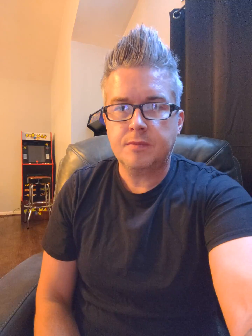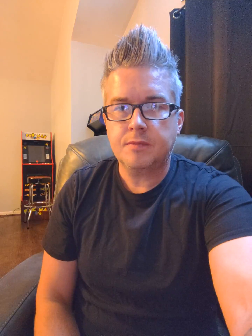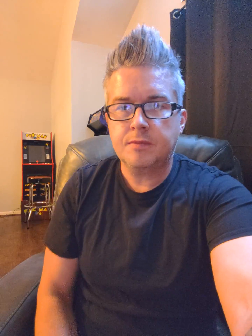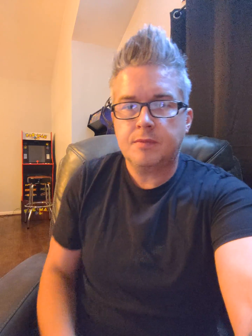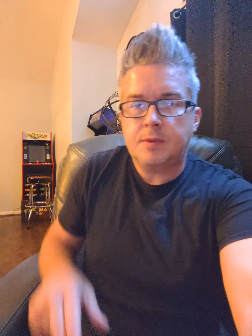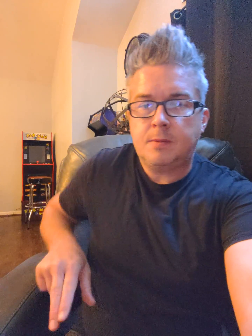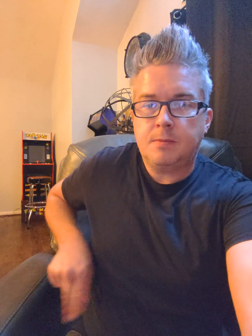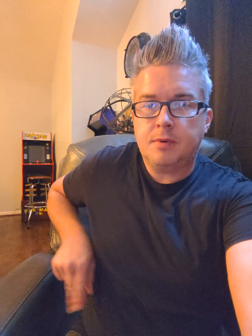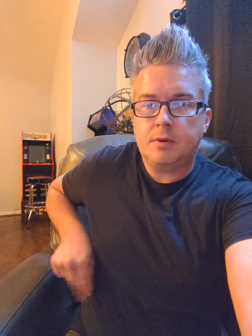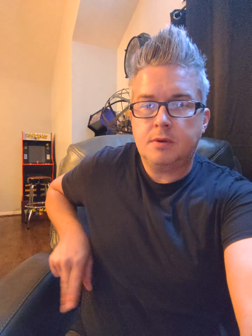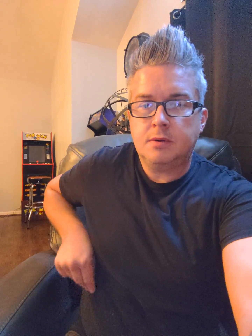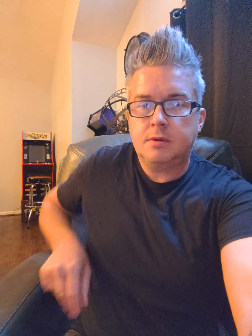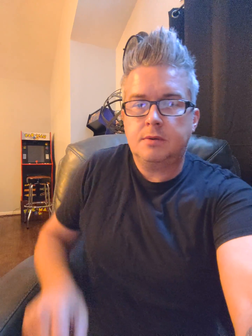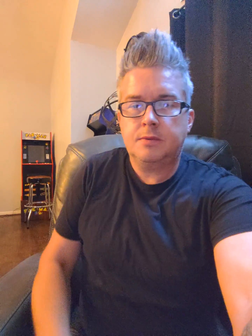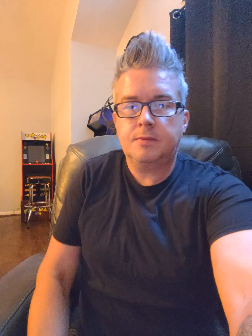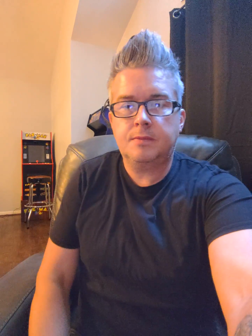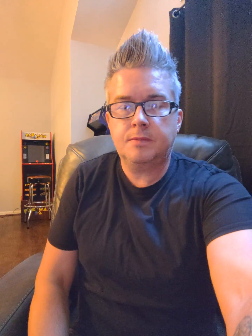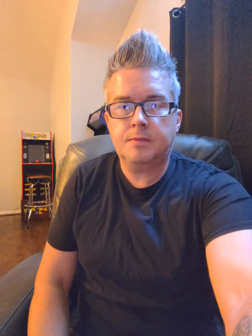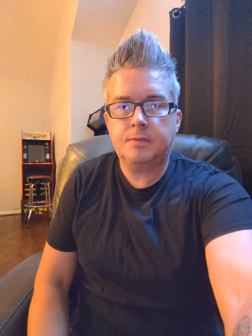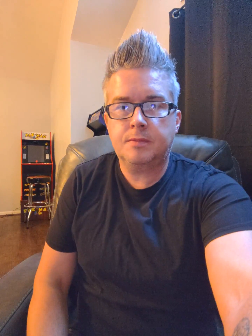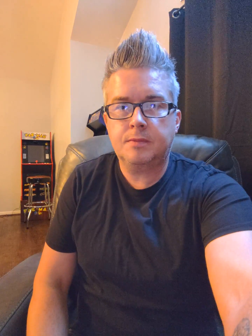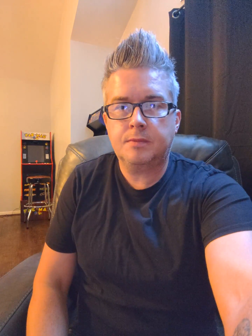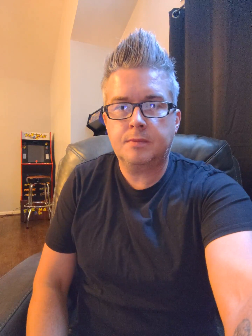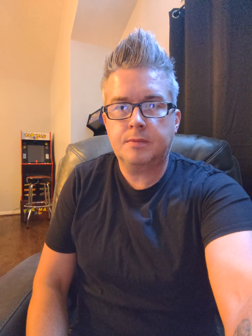diaper